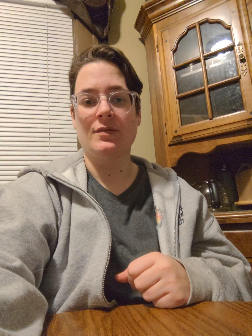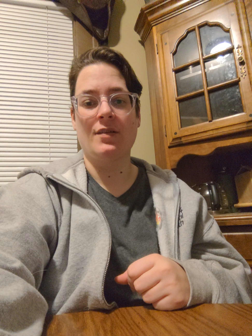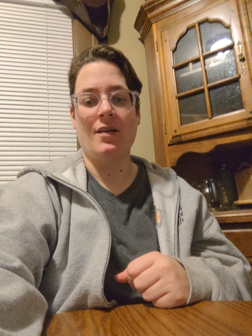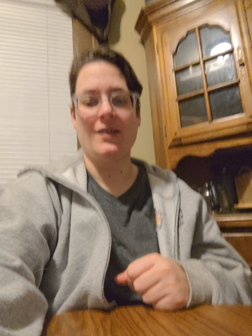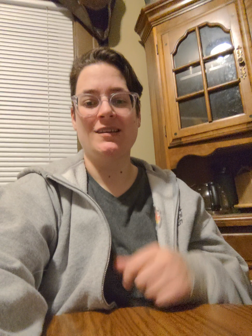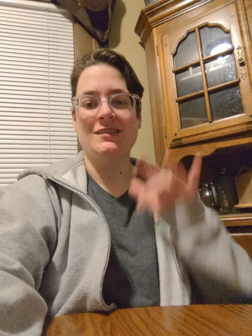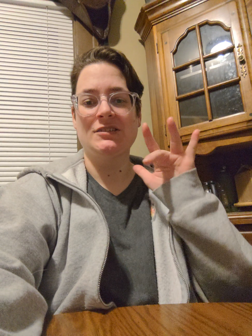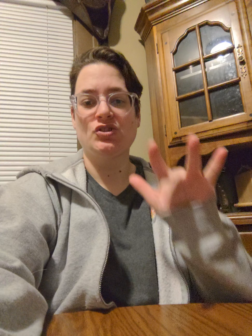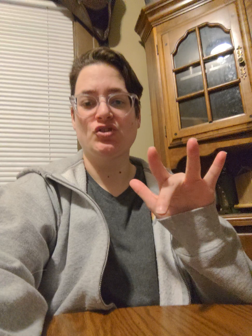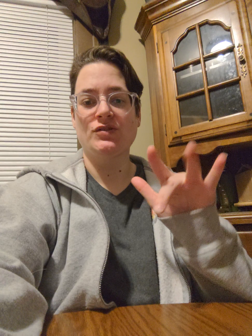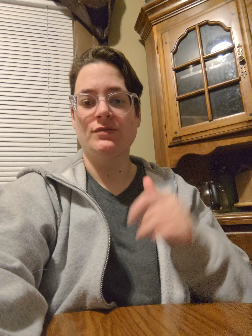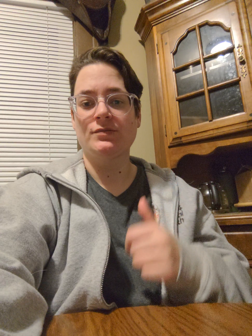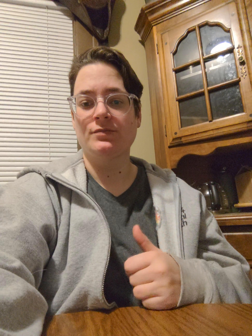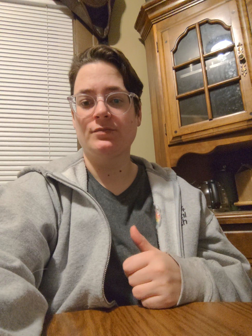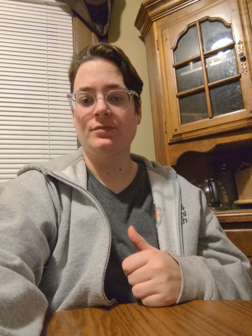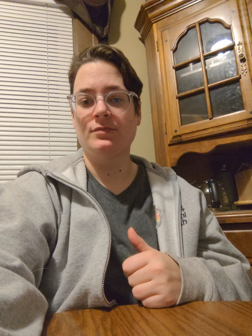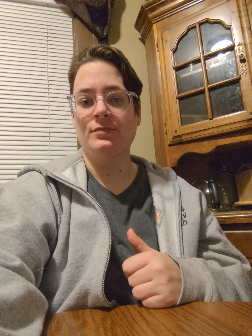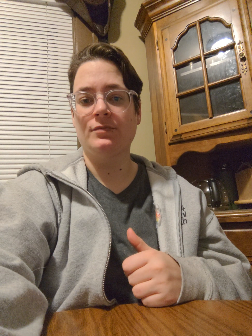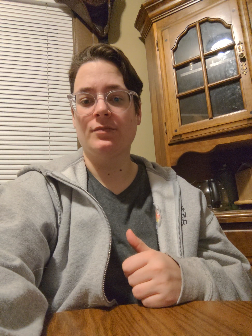touch